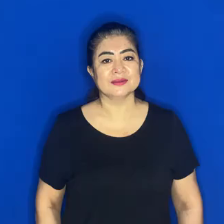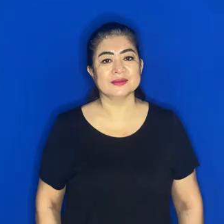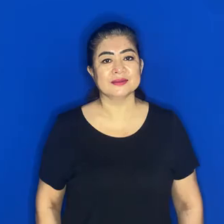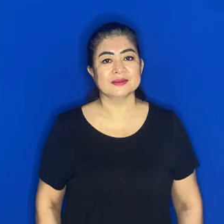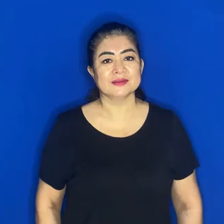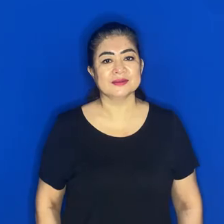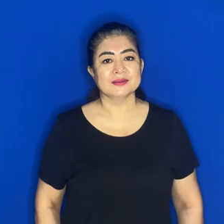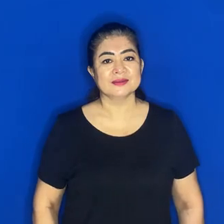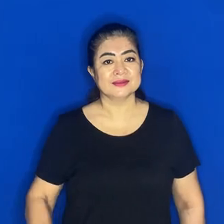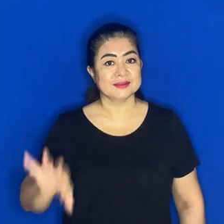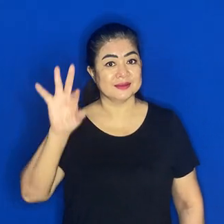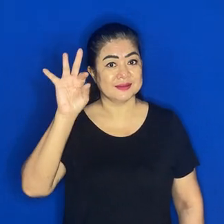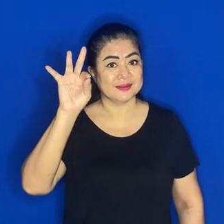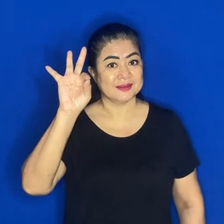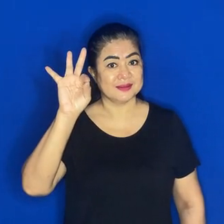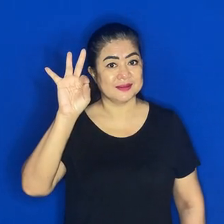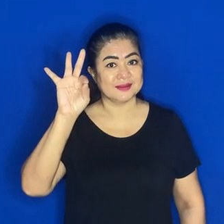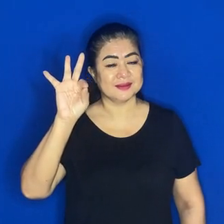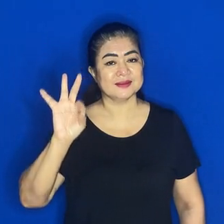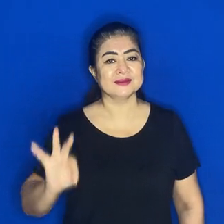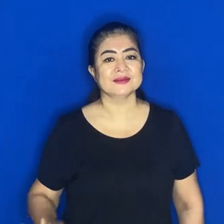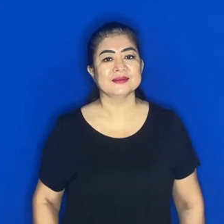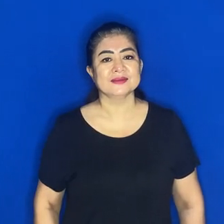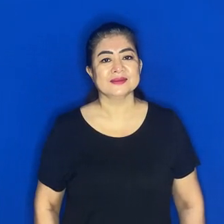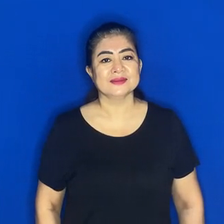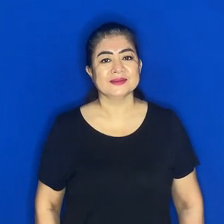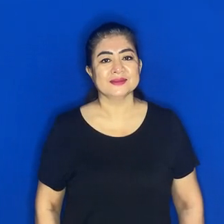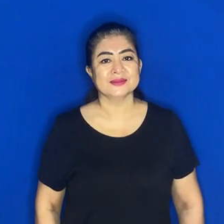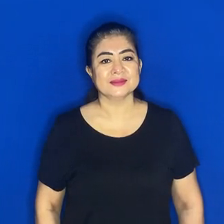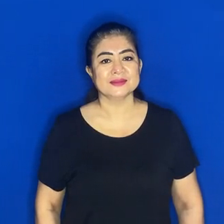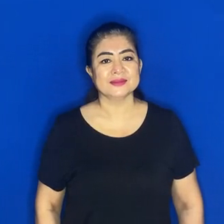nine